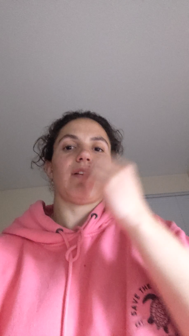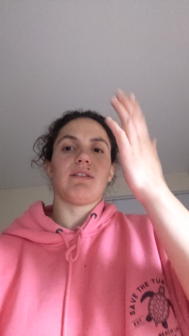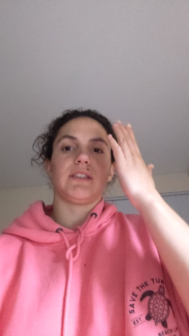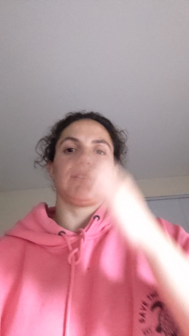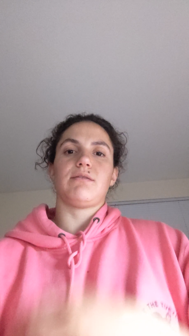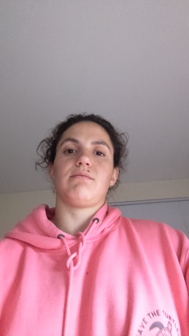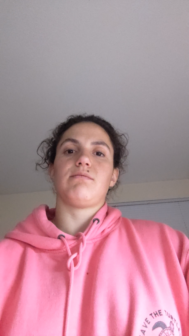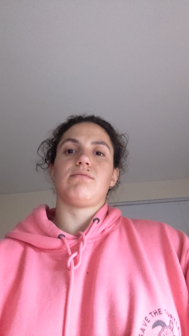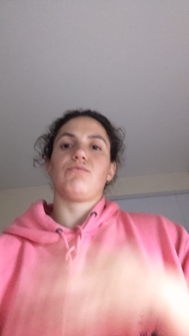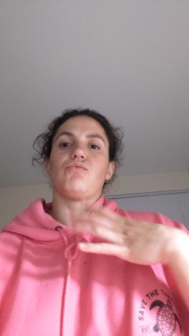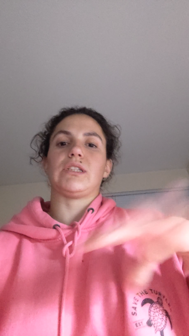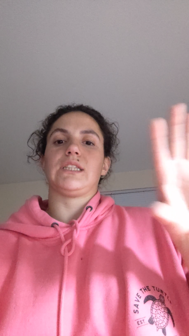dress